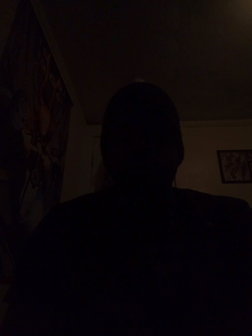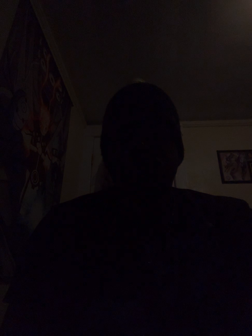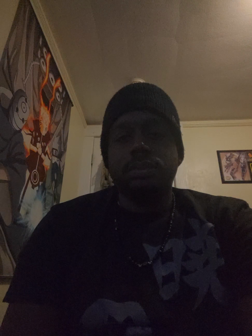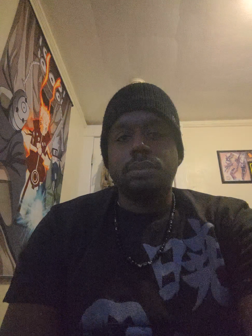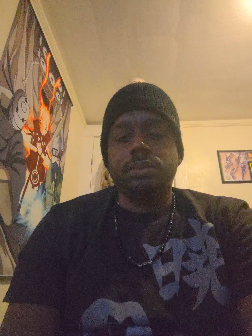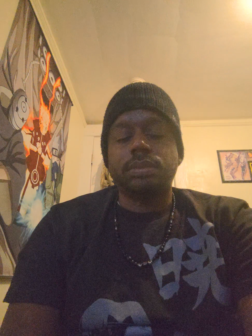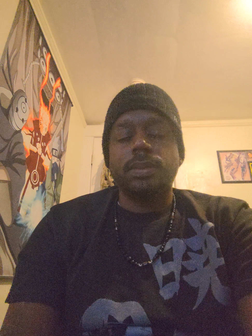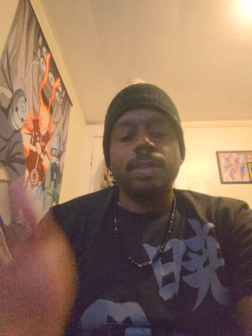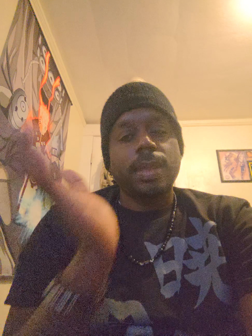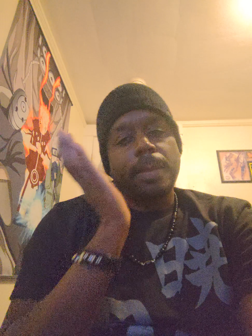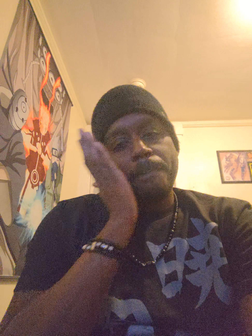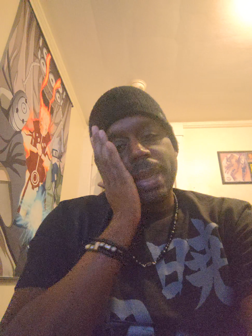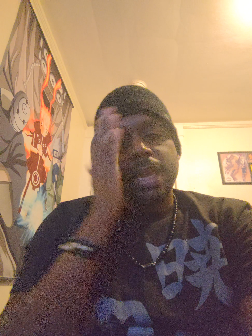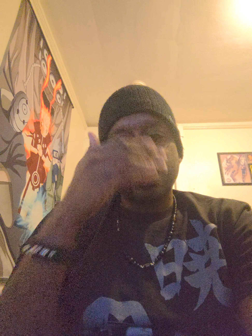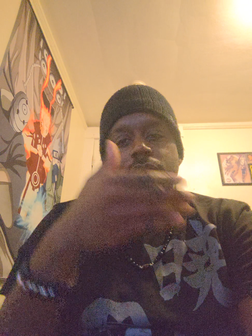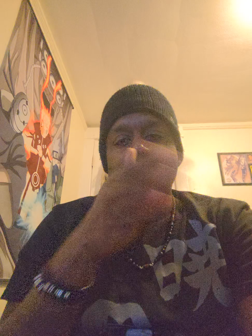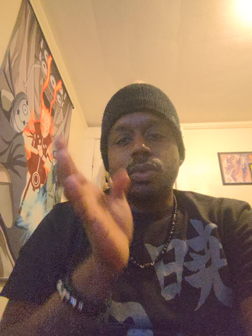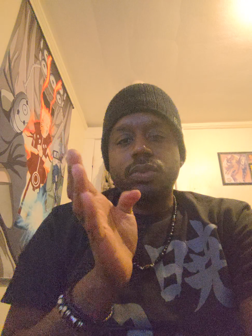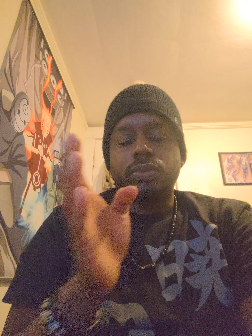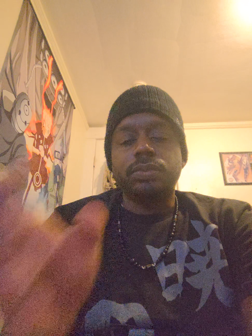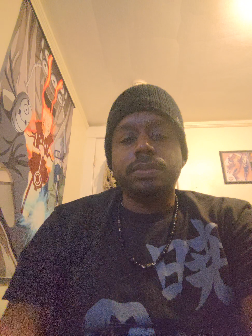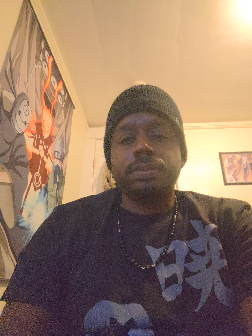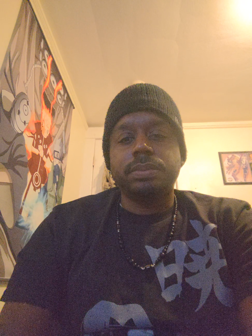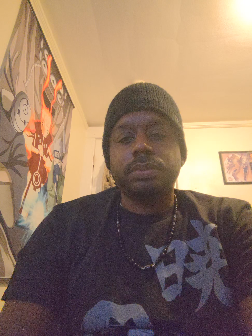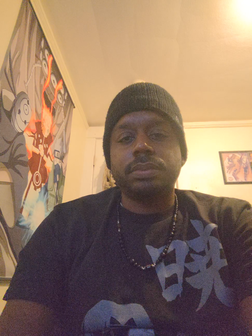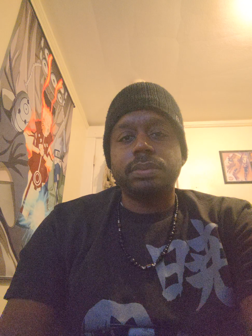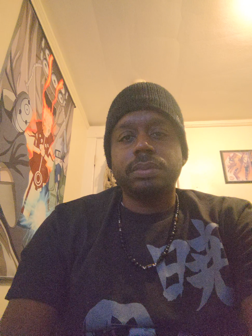bedroom